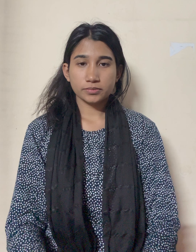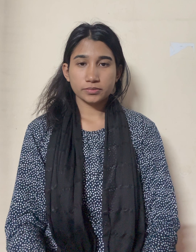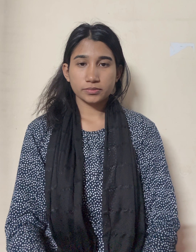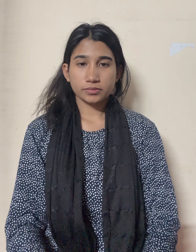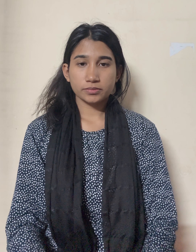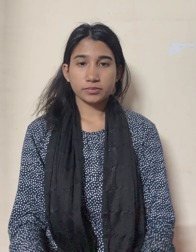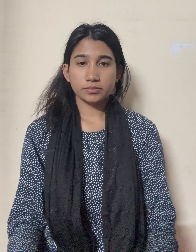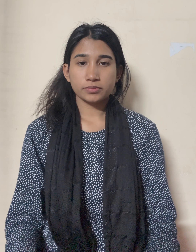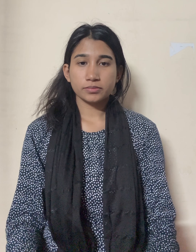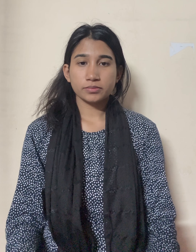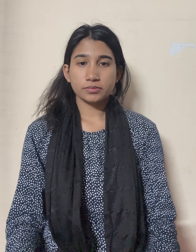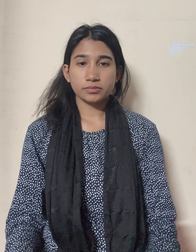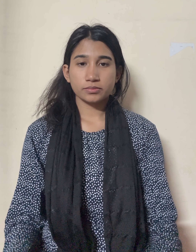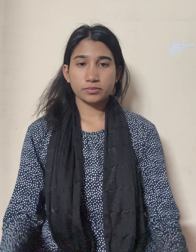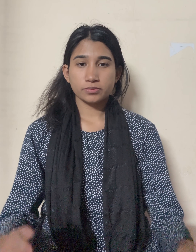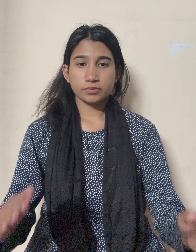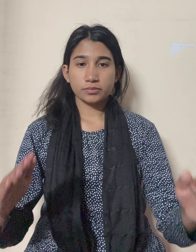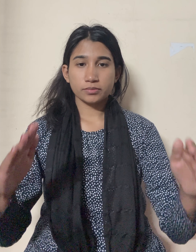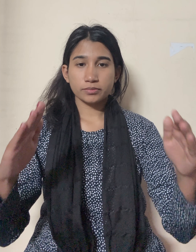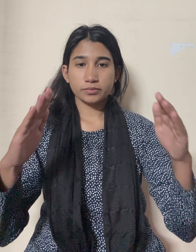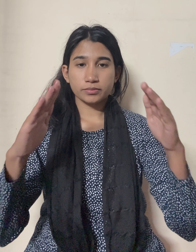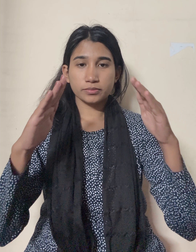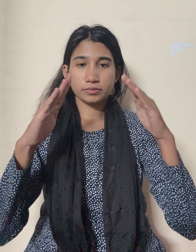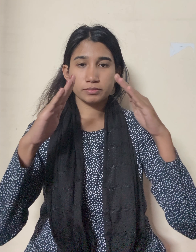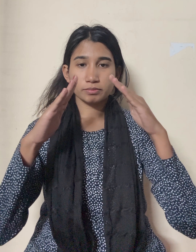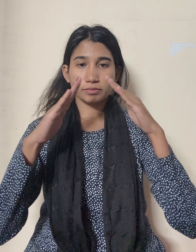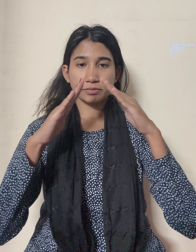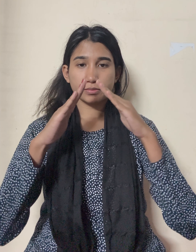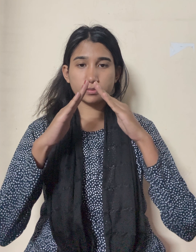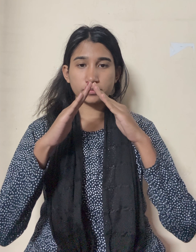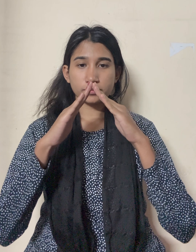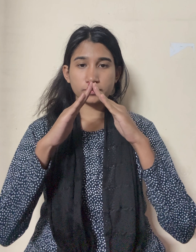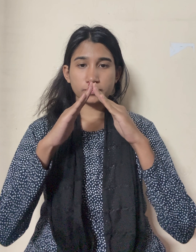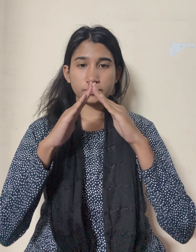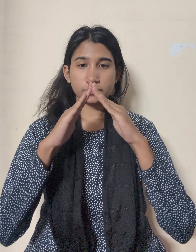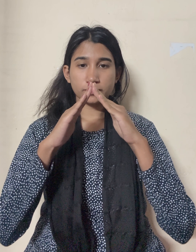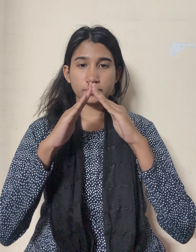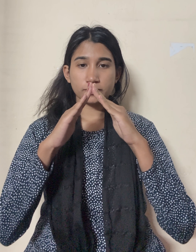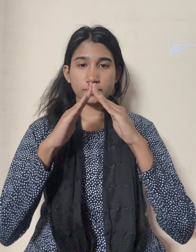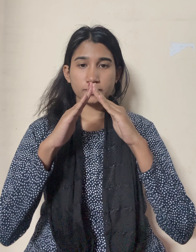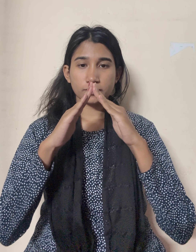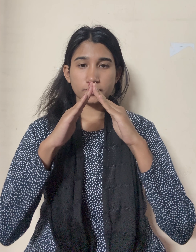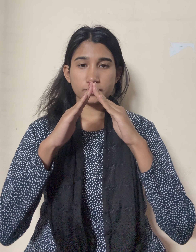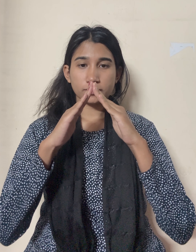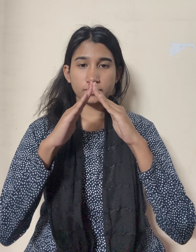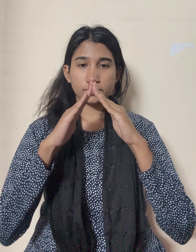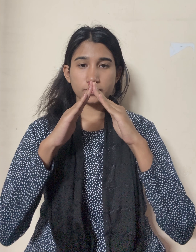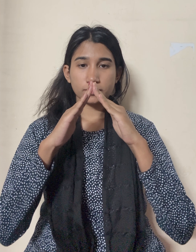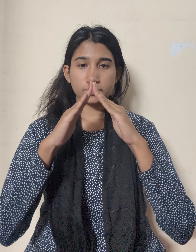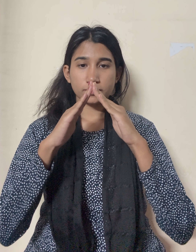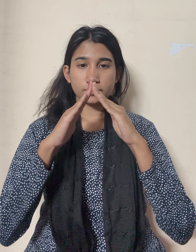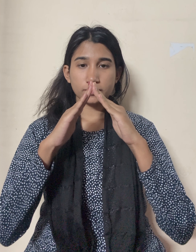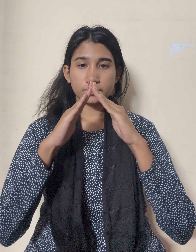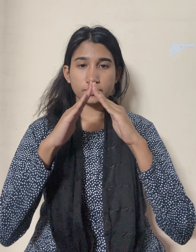বাড়ি